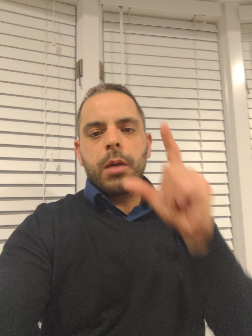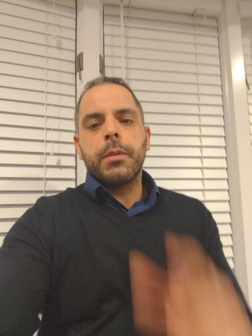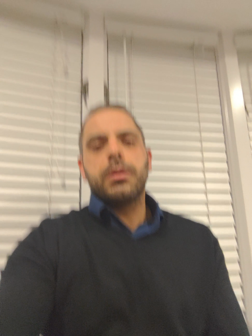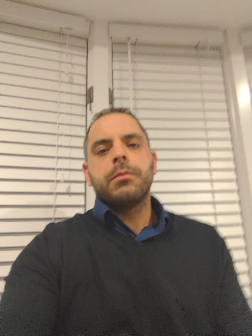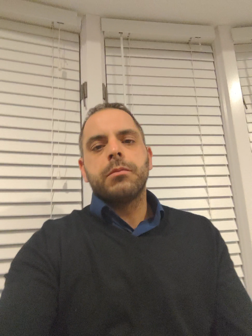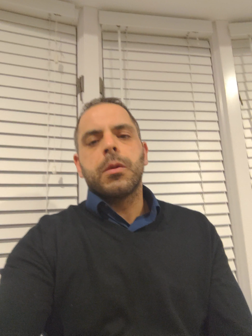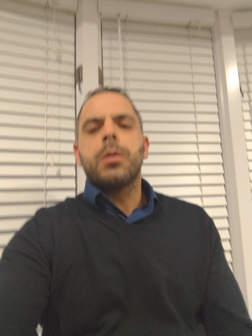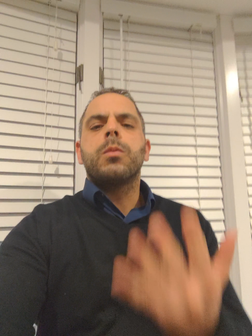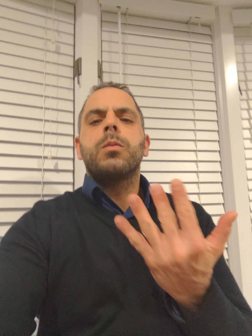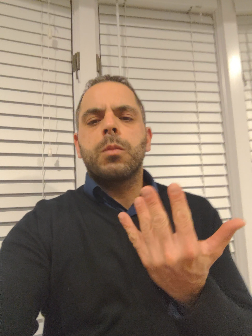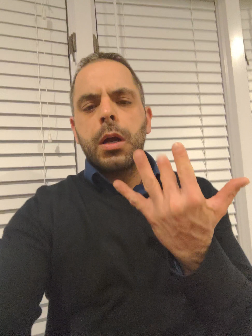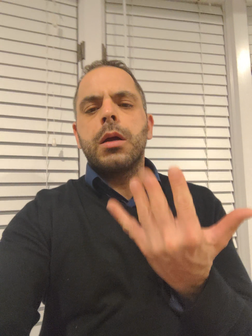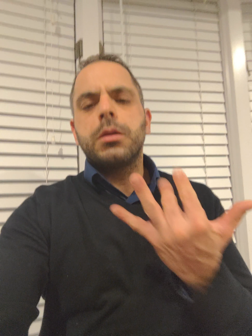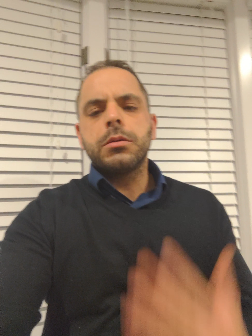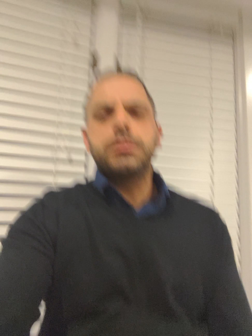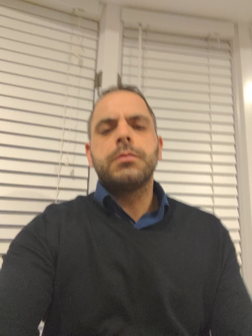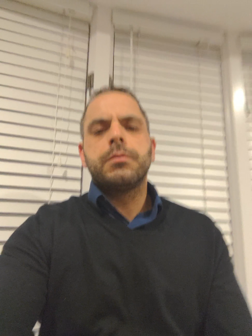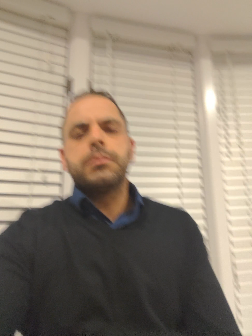wait